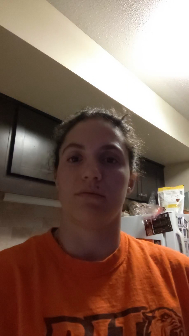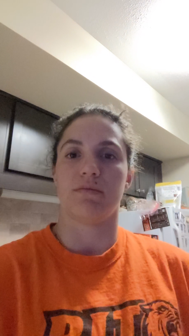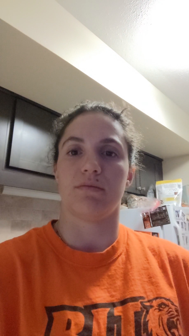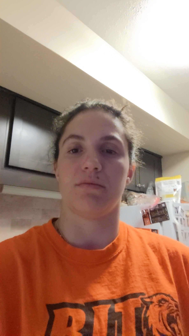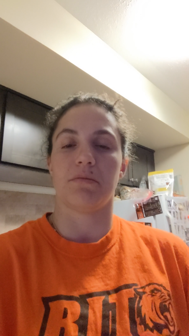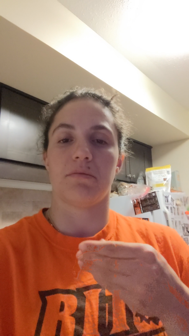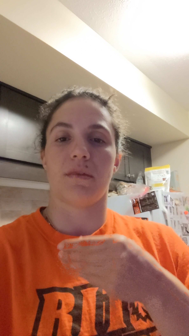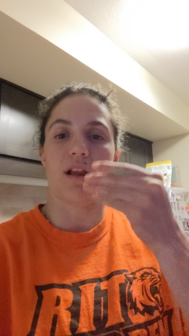buy